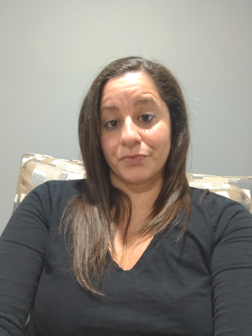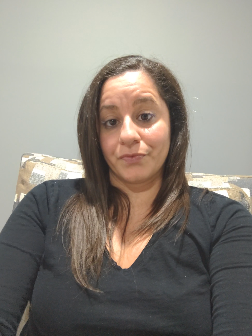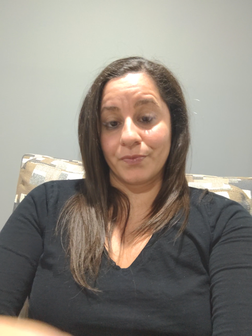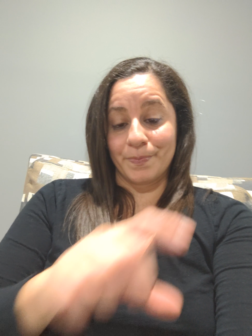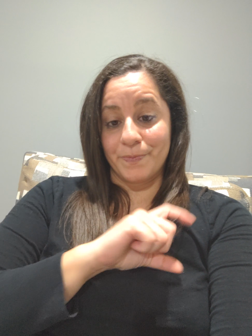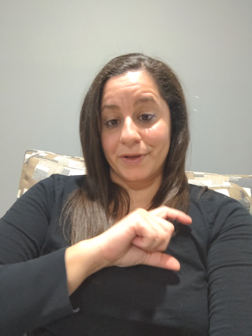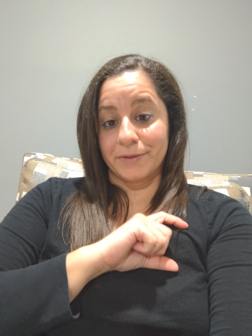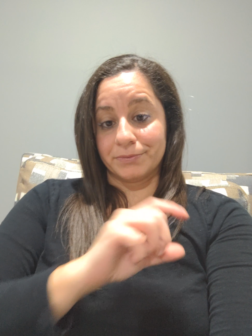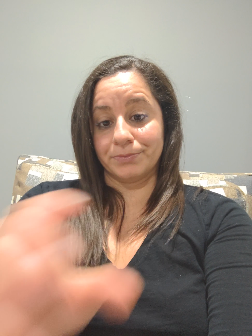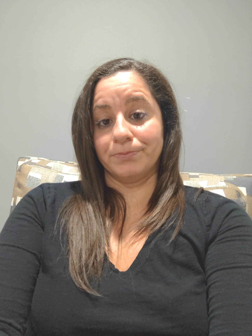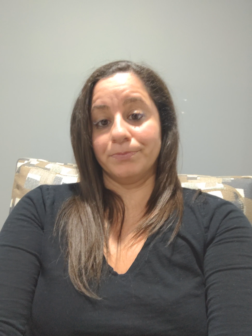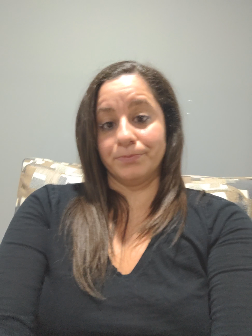police